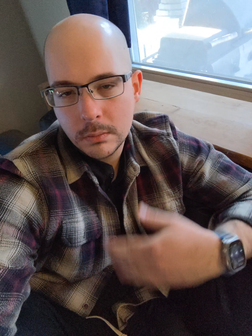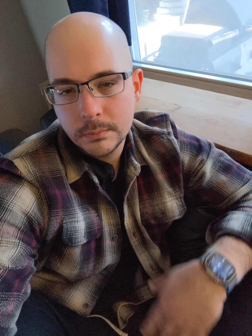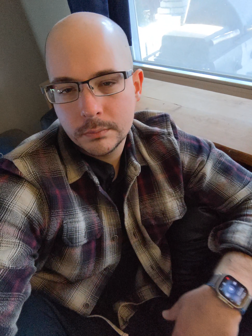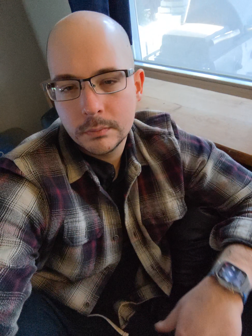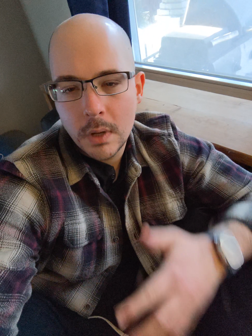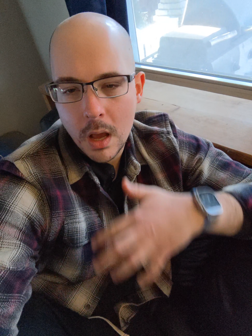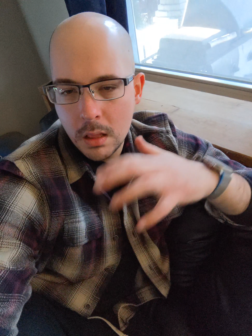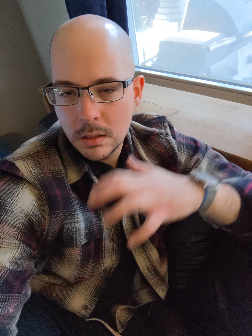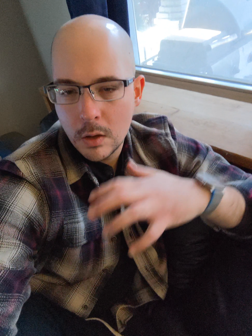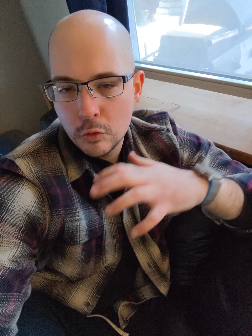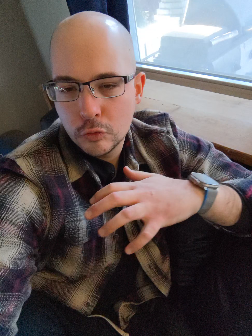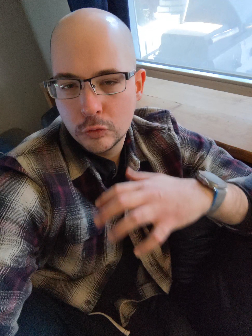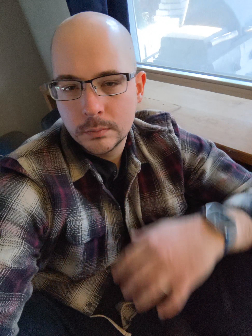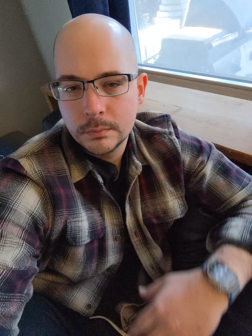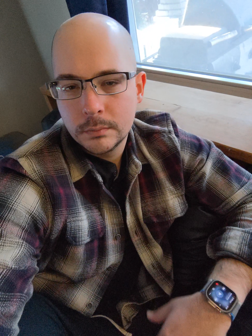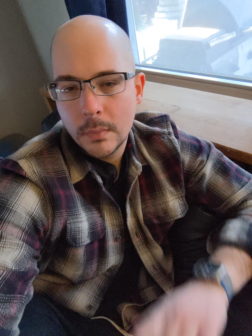alligator